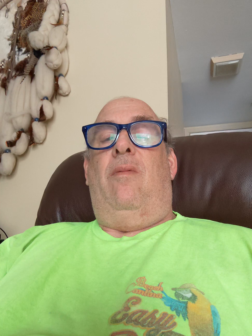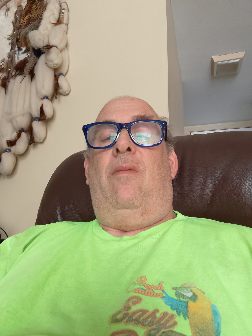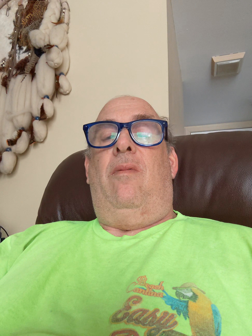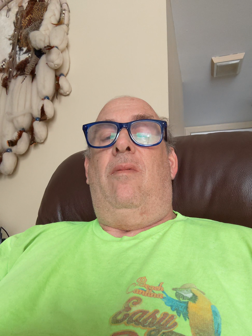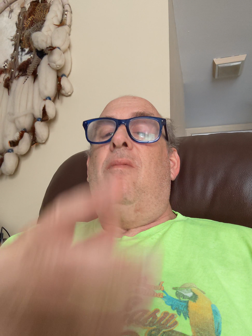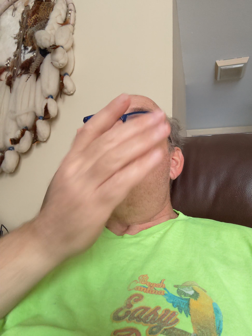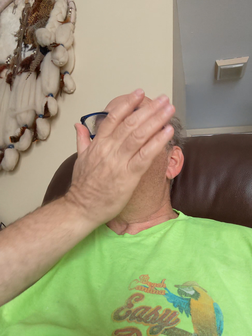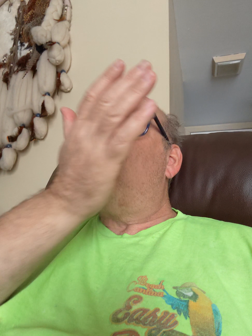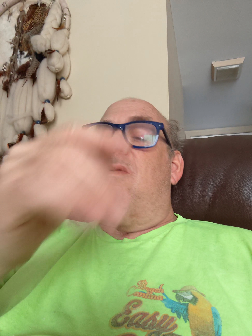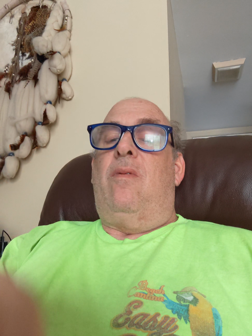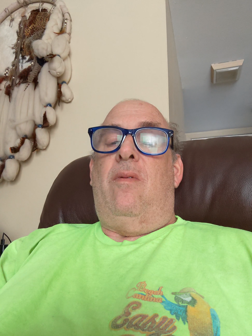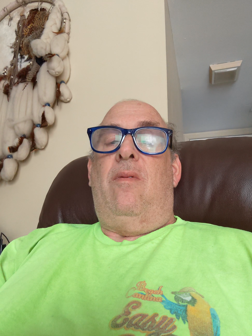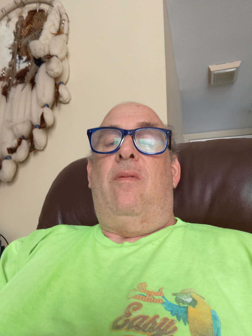grass